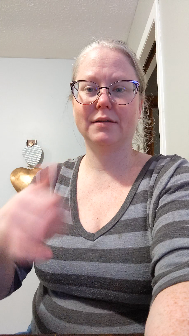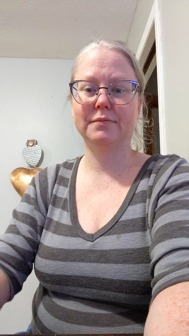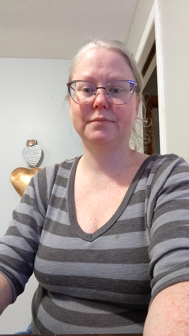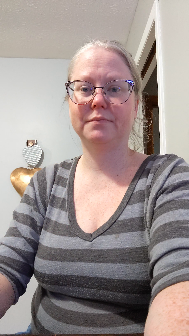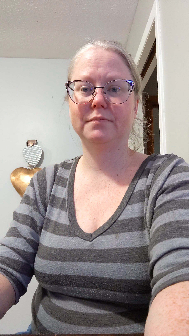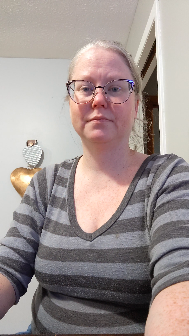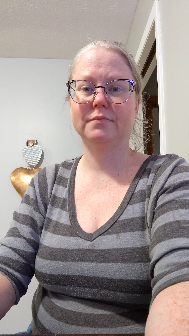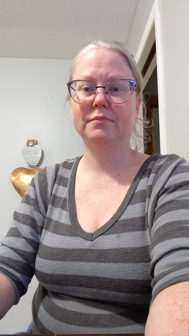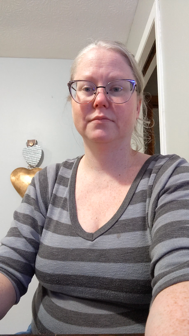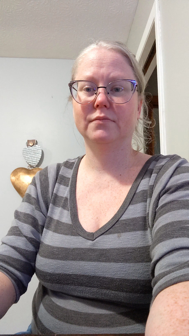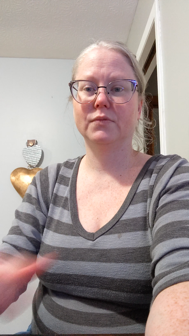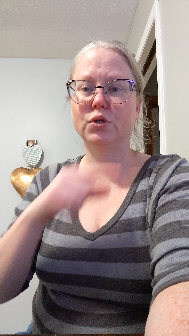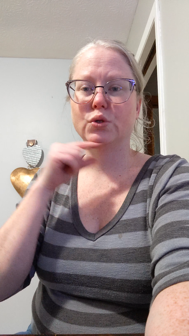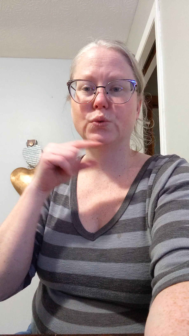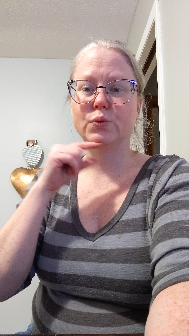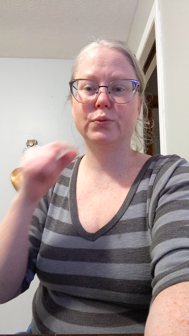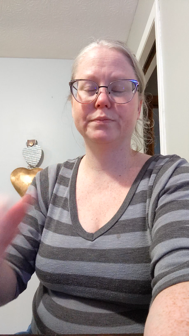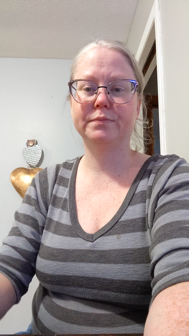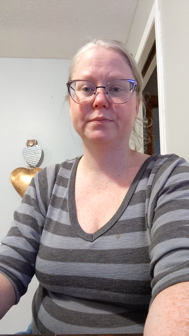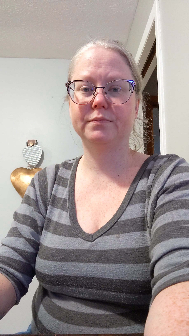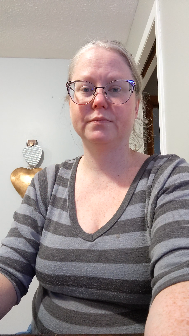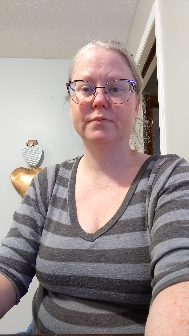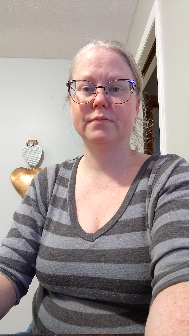glue